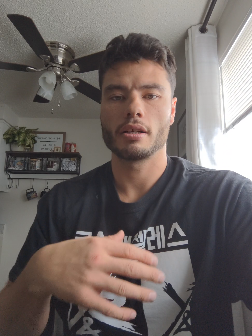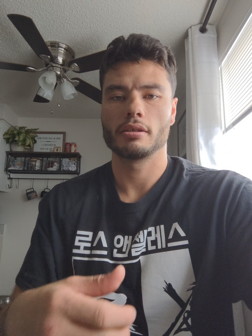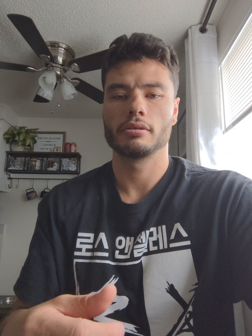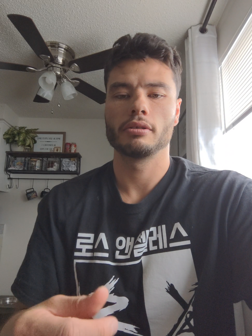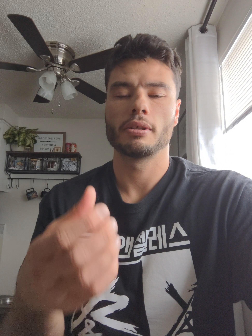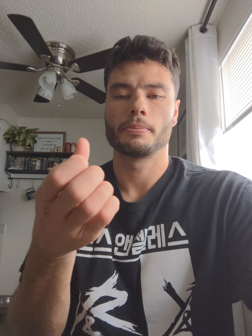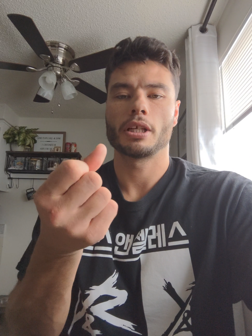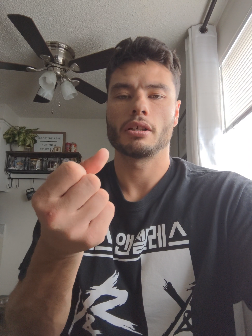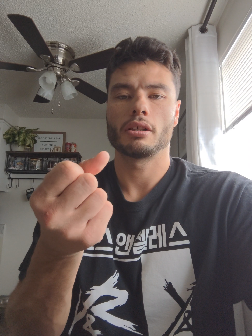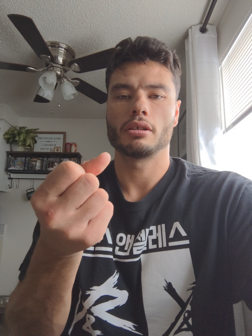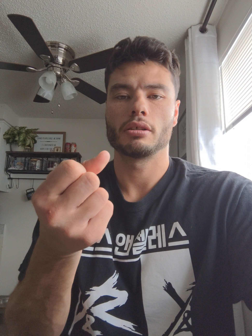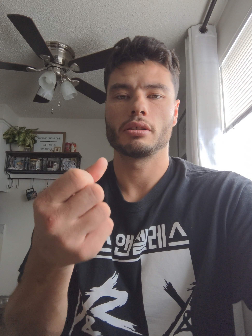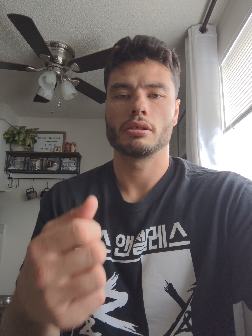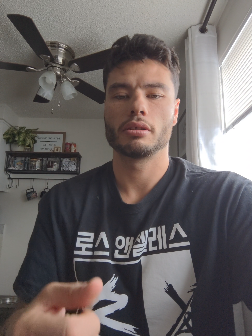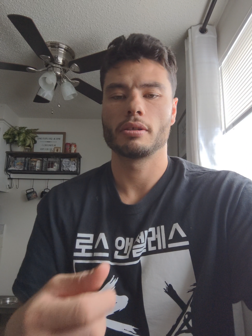milk